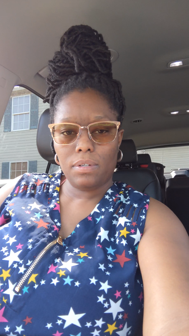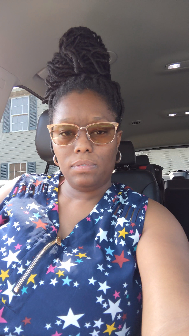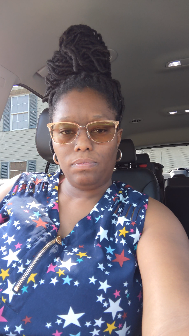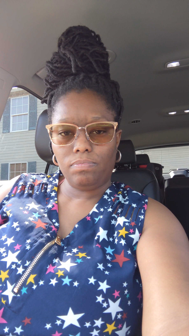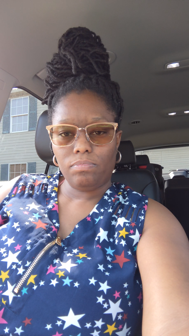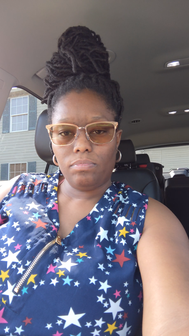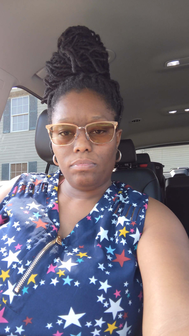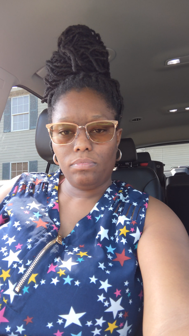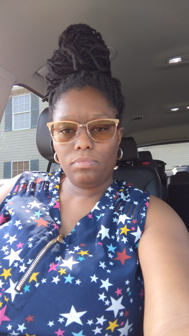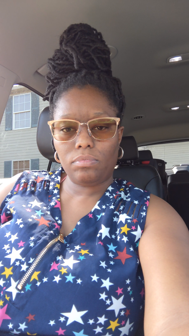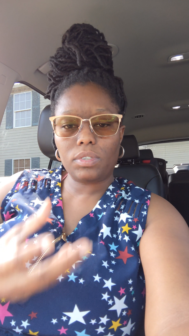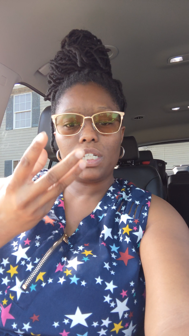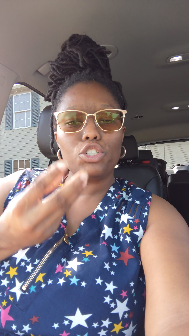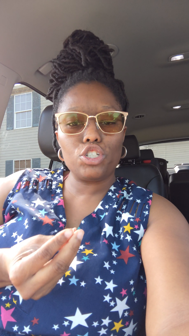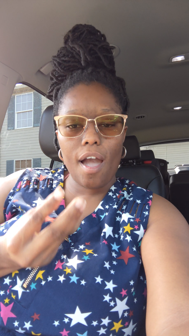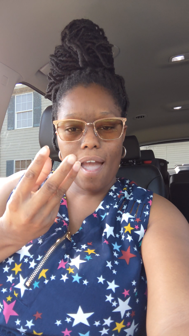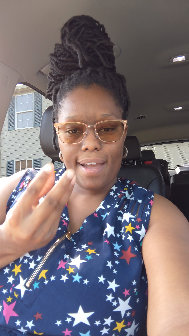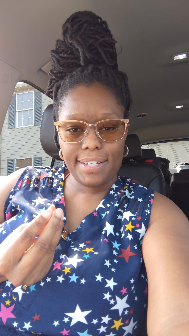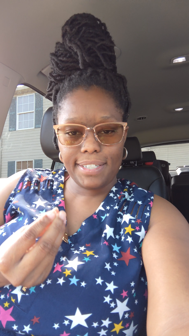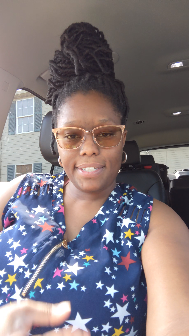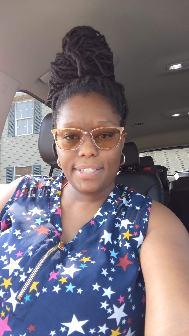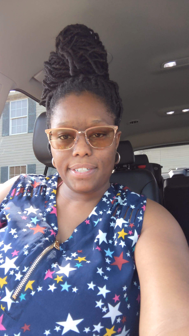gentle